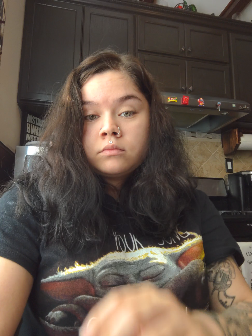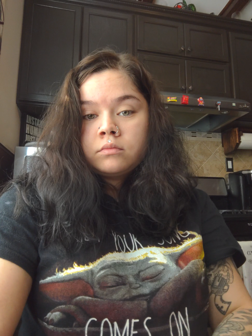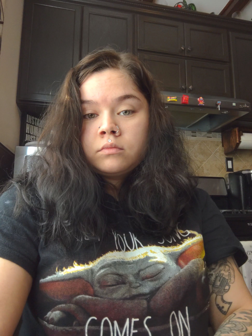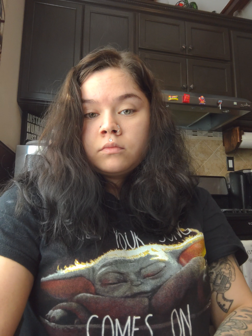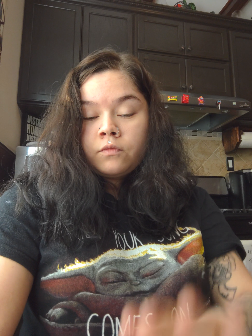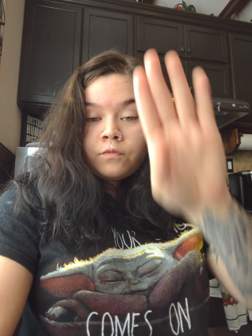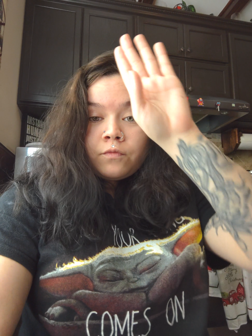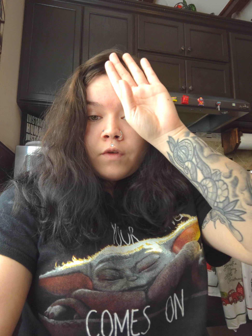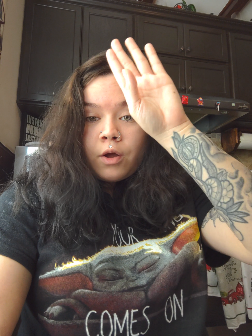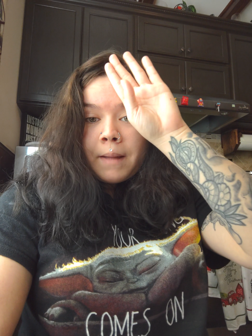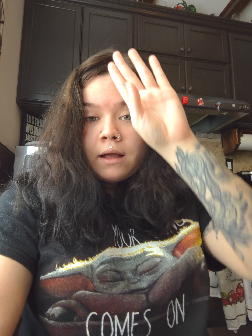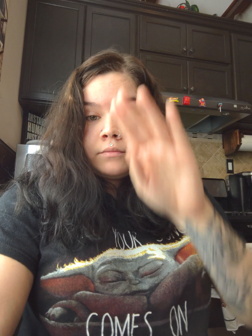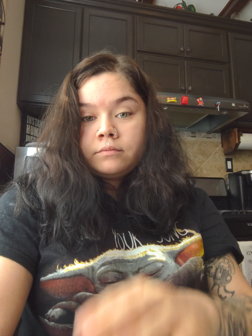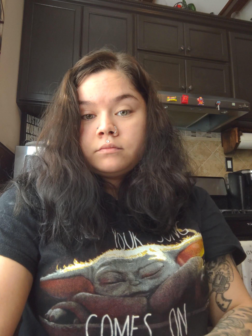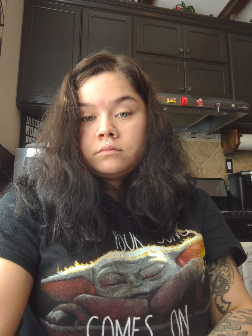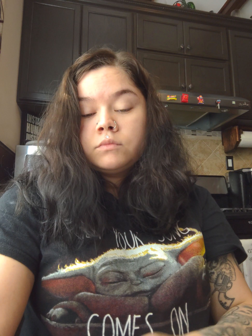fireman